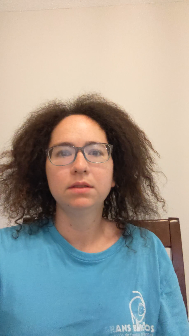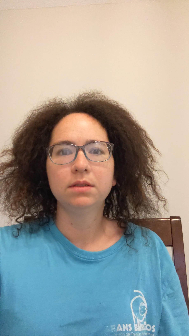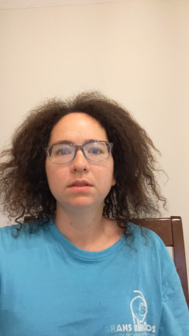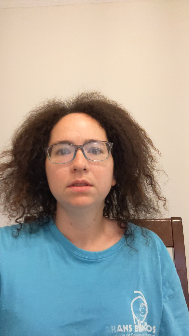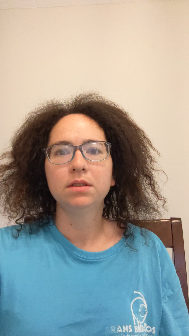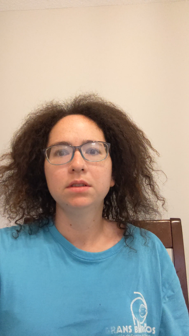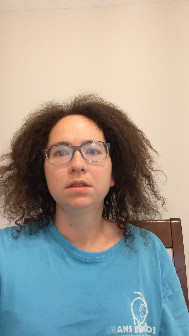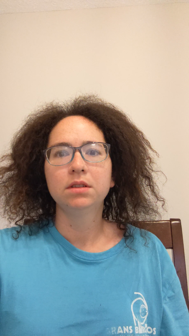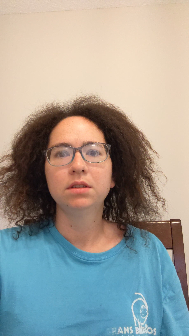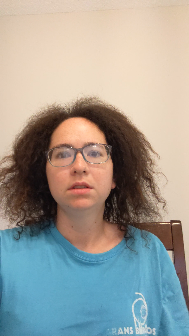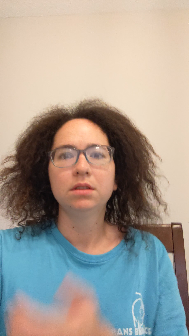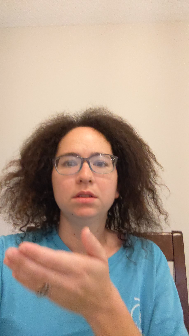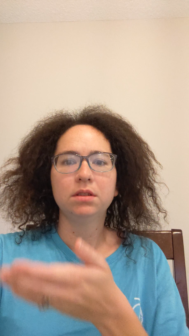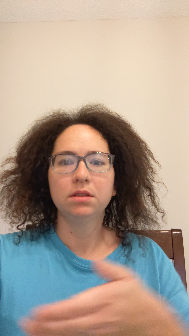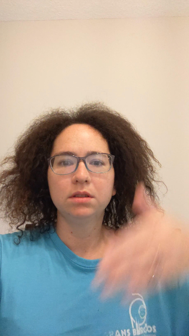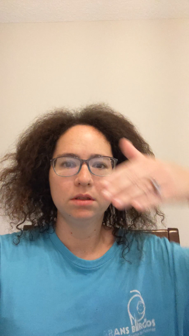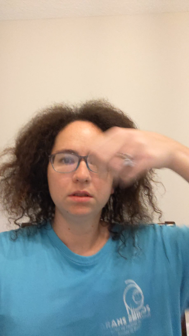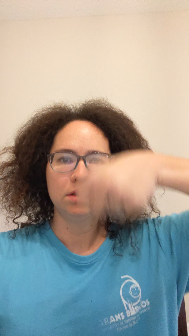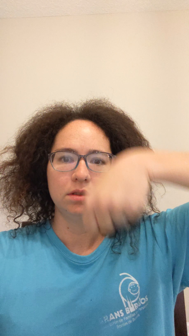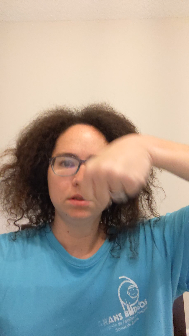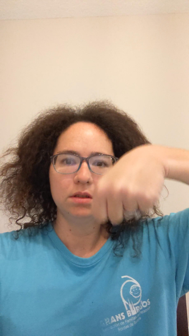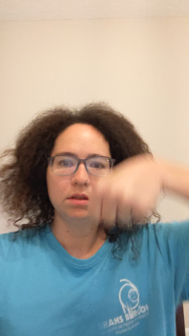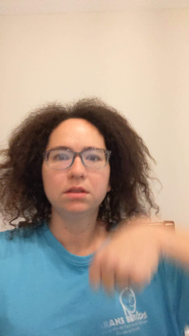basket